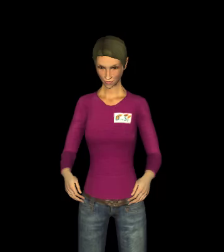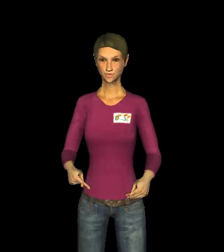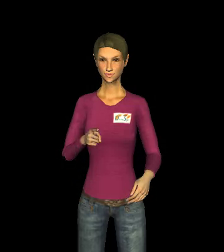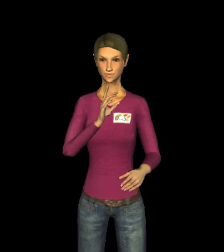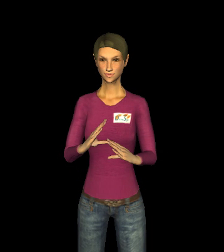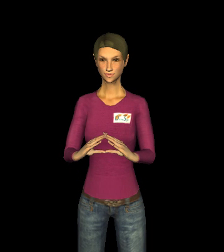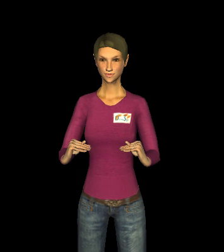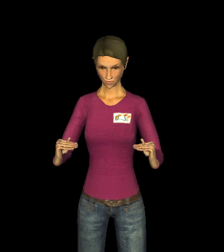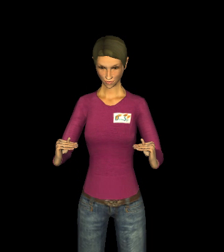صمت